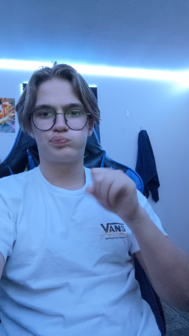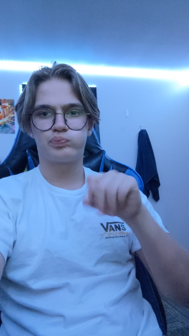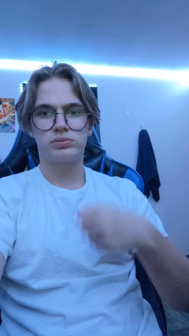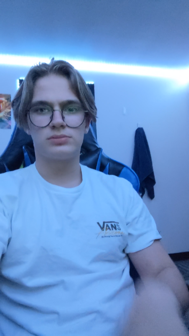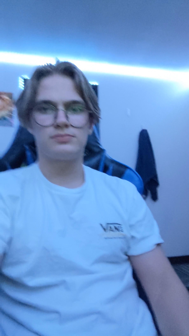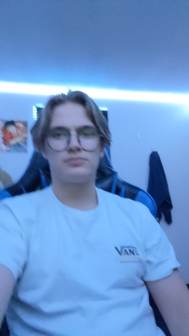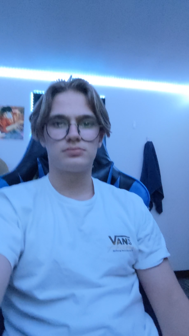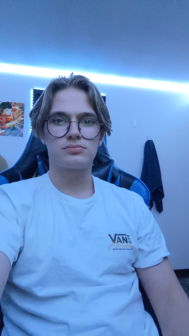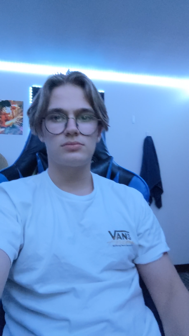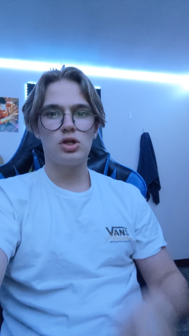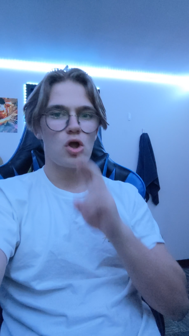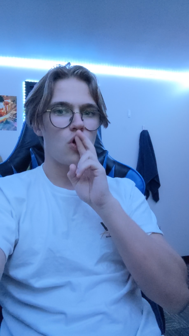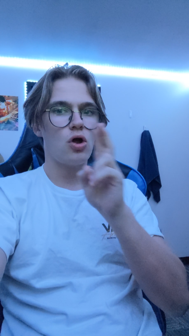are